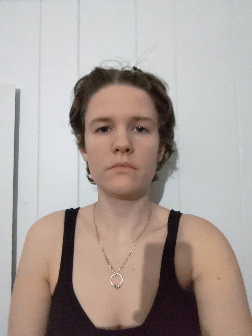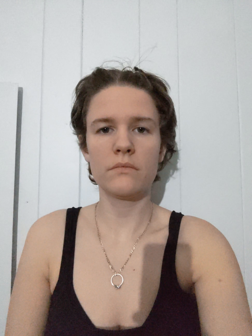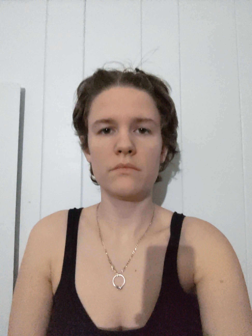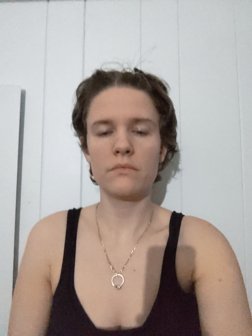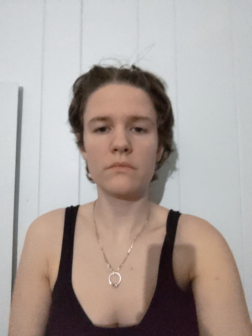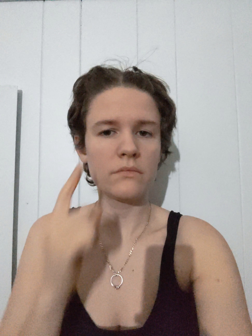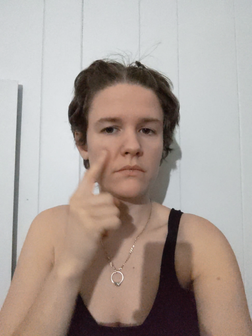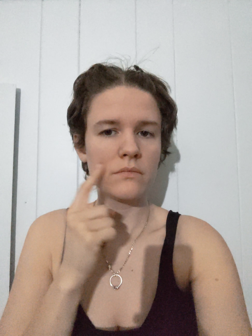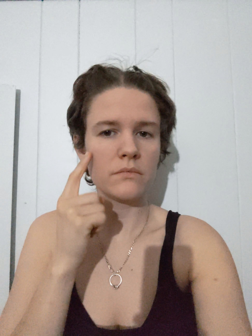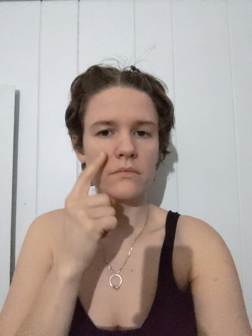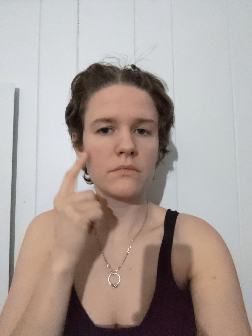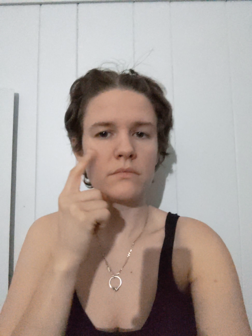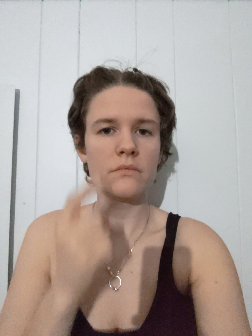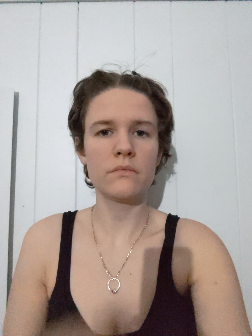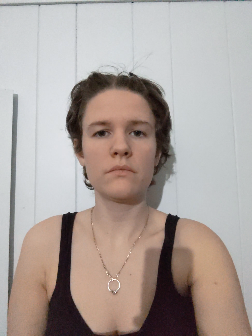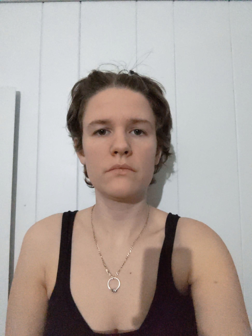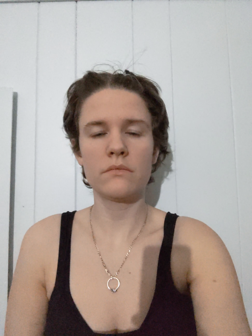cheek